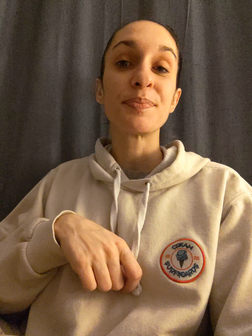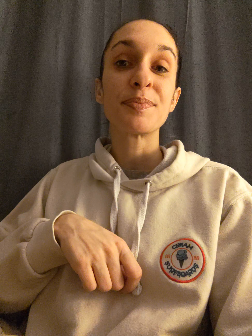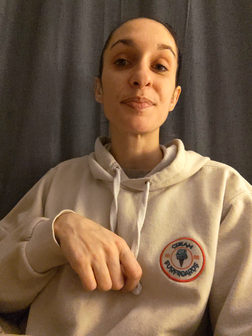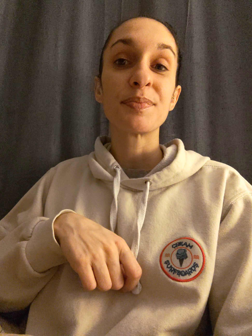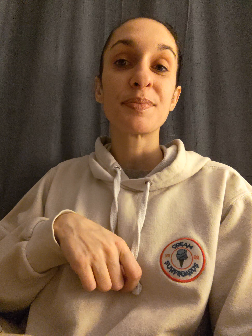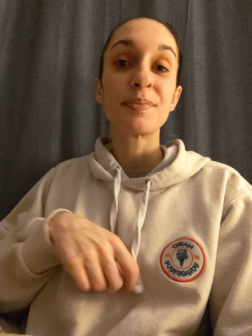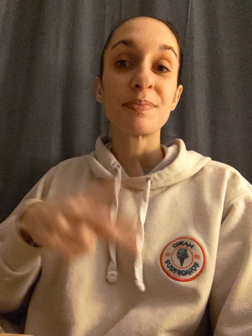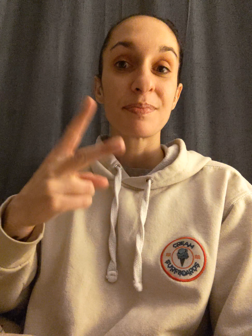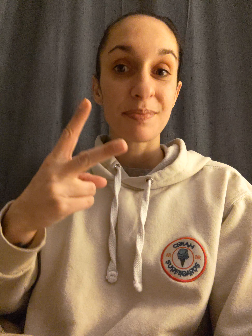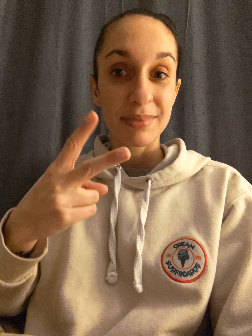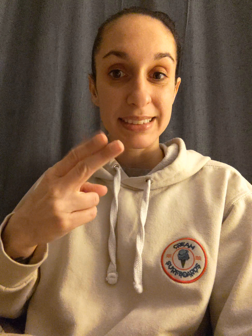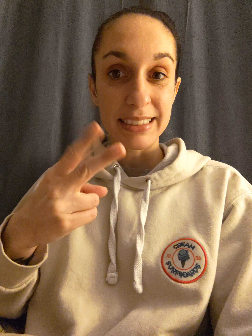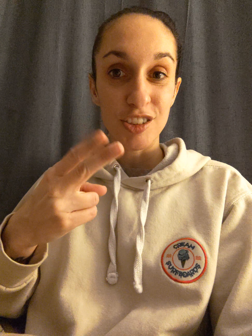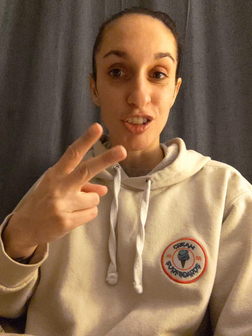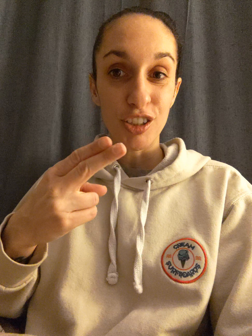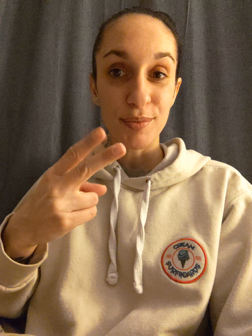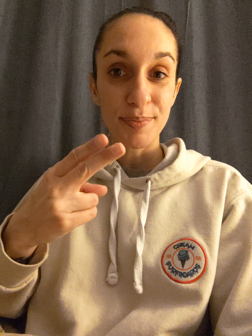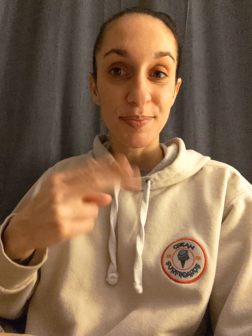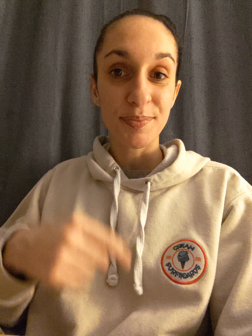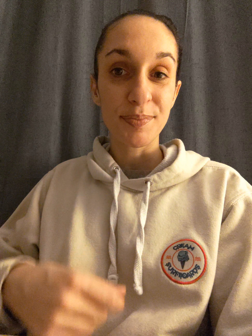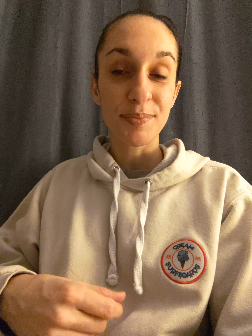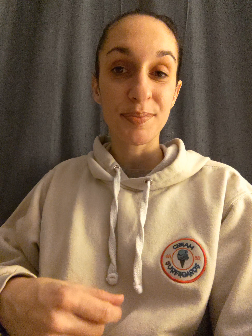scissors